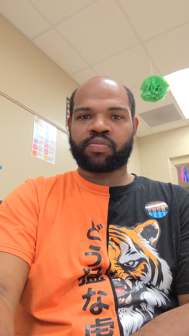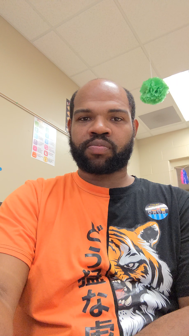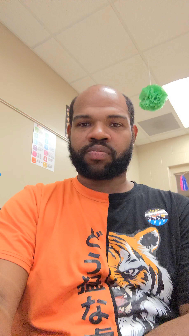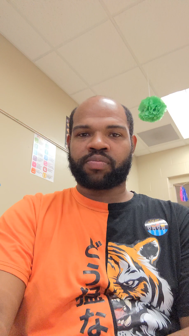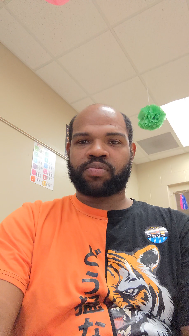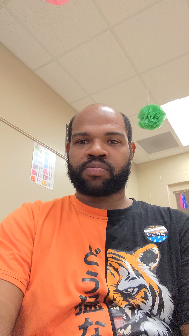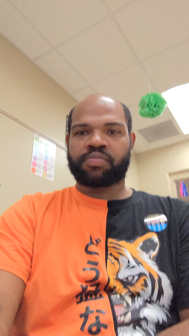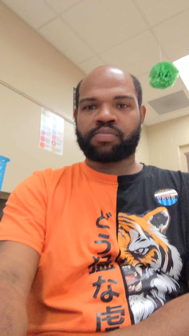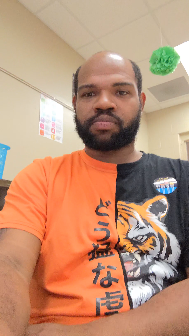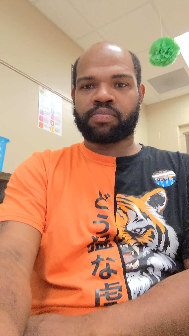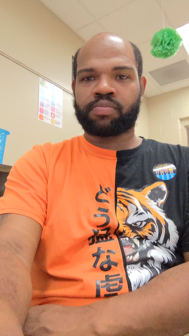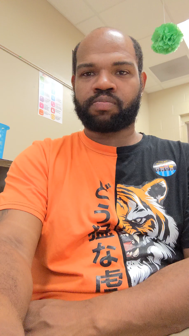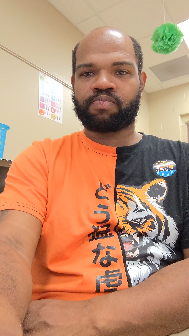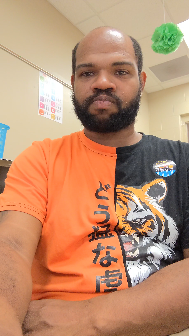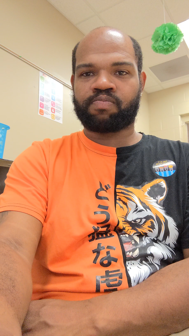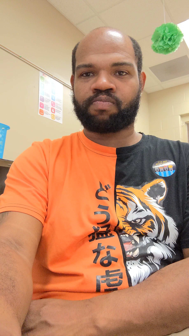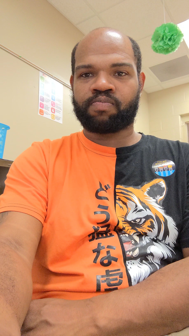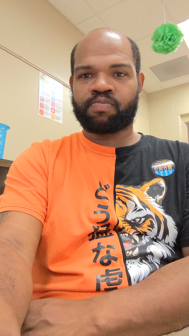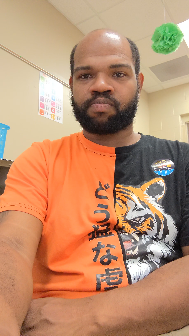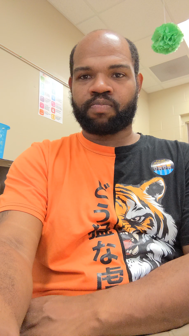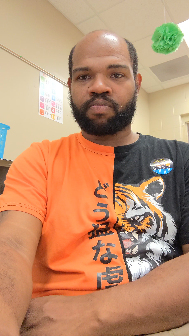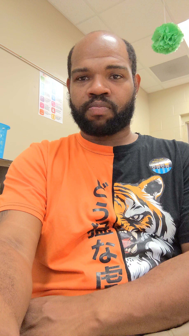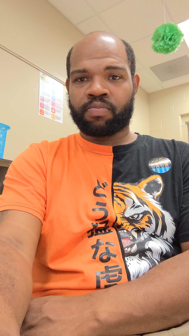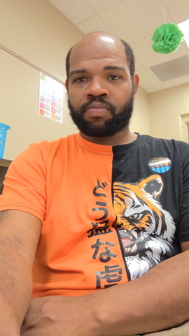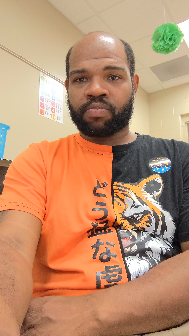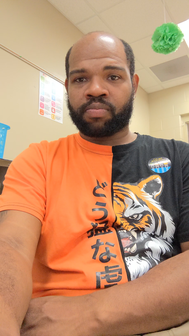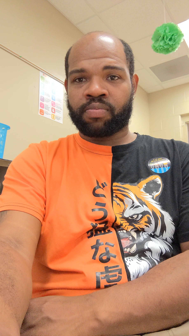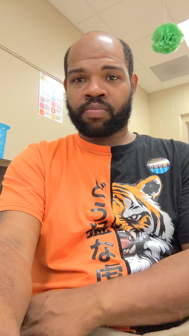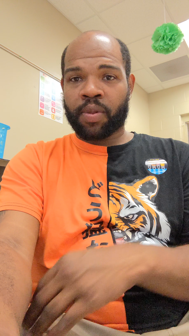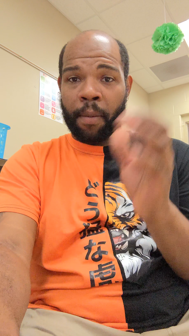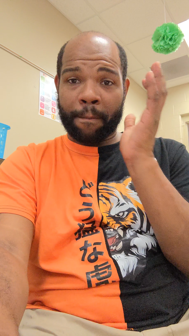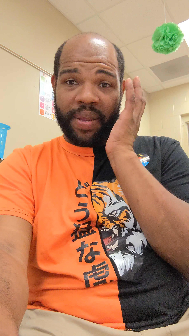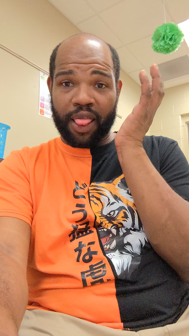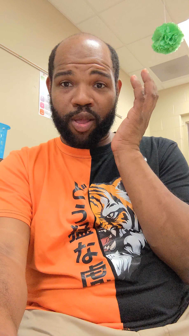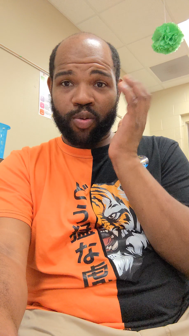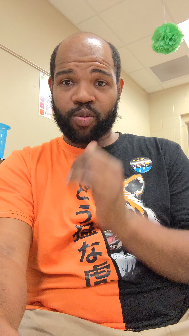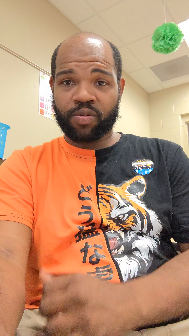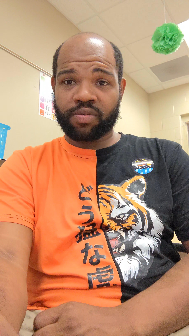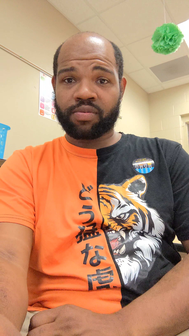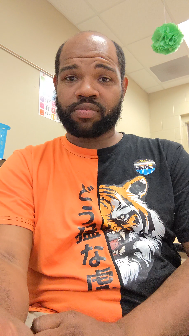pillow